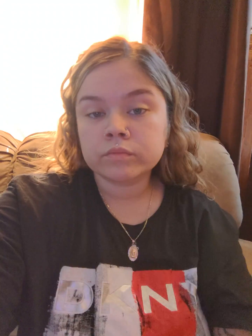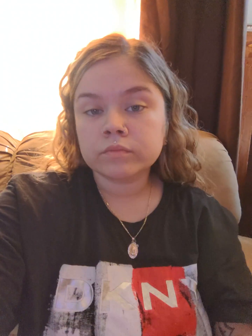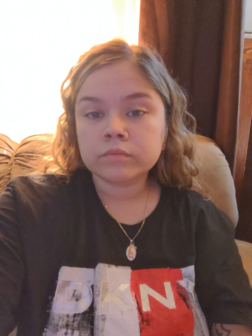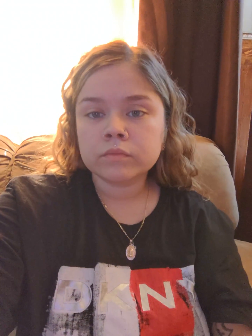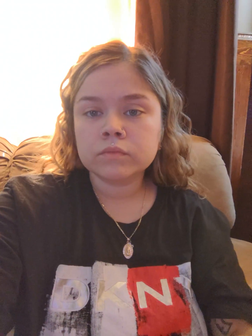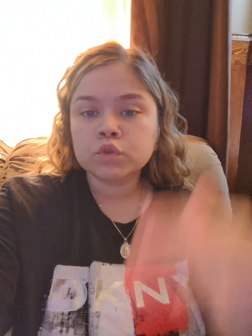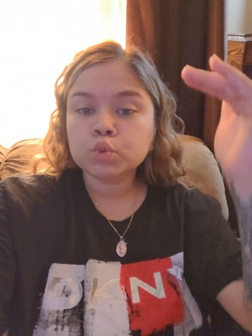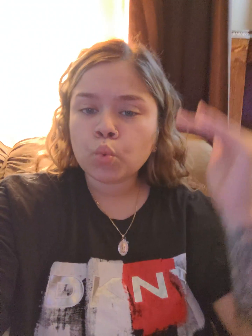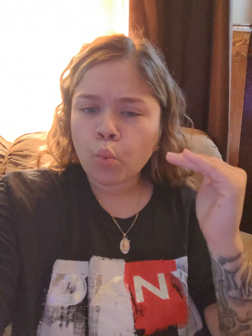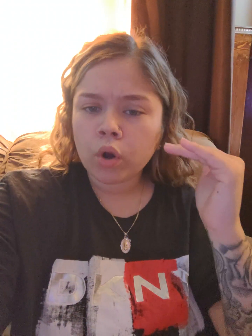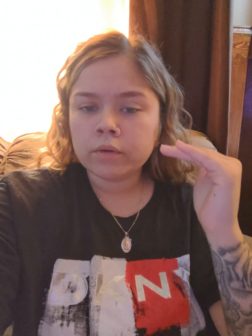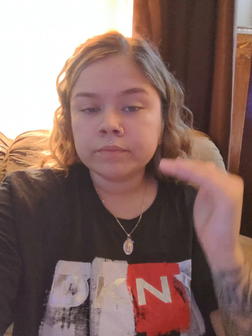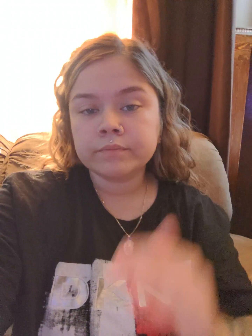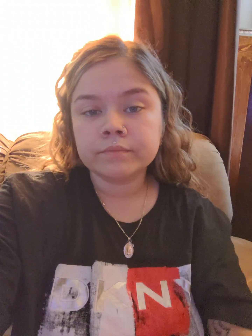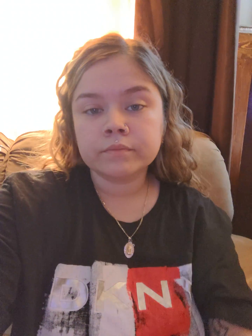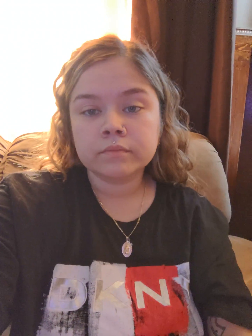short